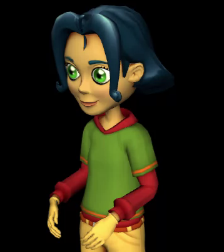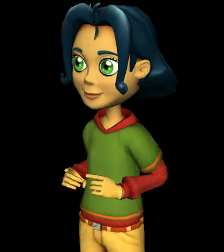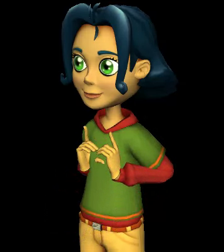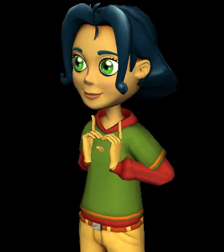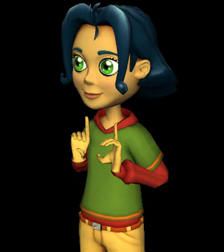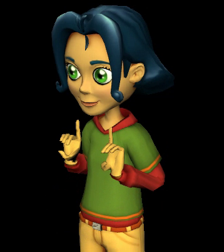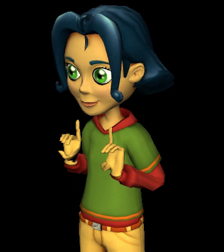ديمقراطية